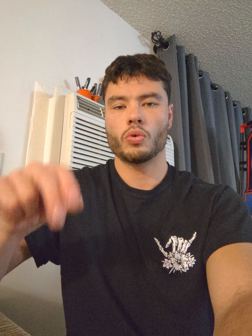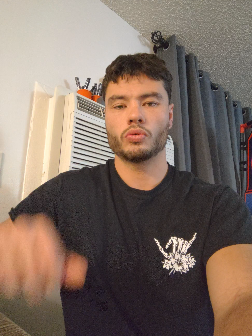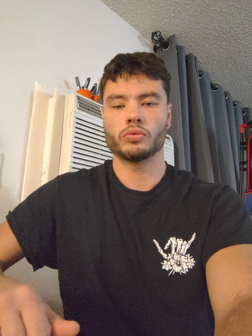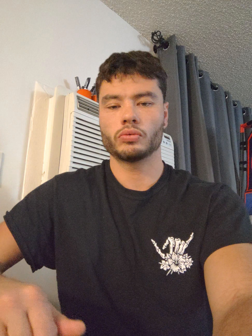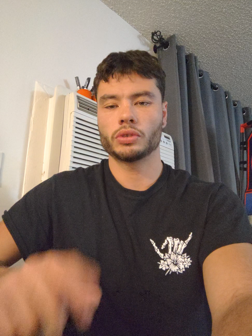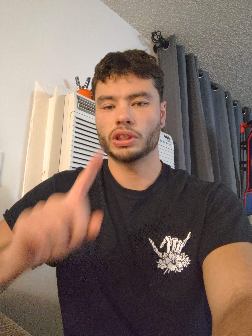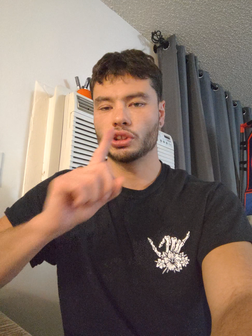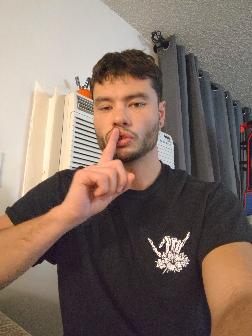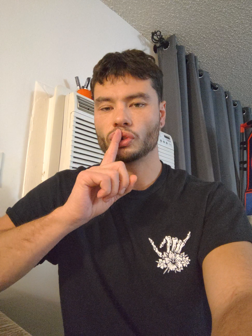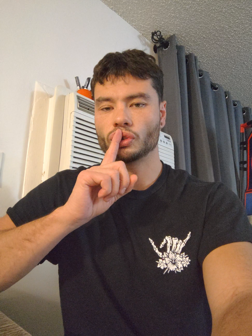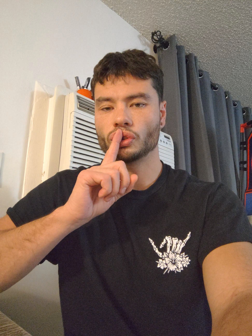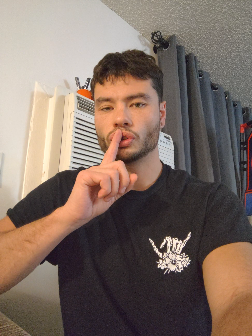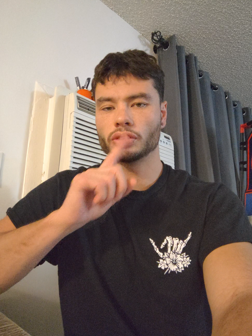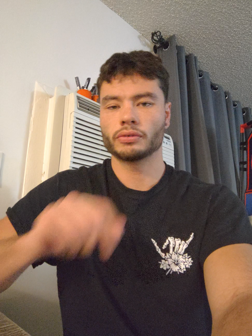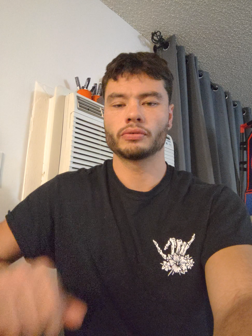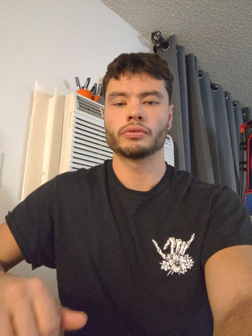shhh